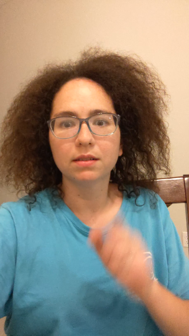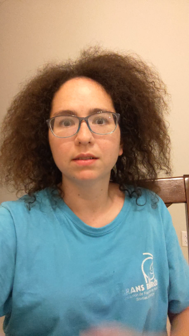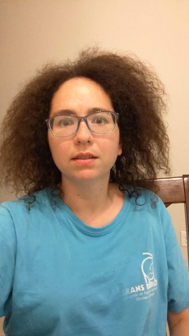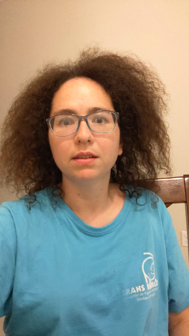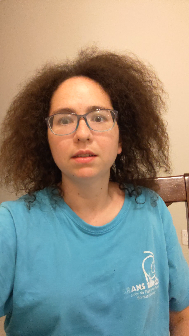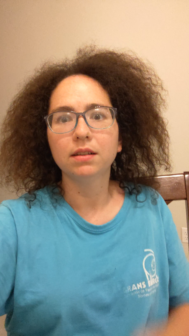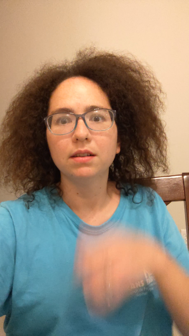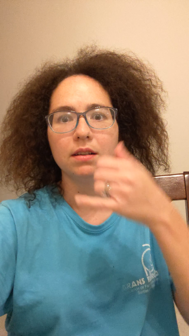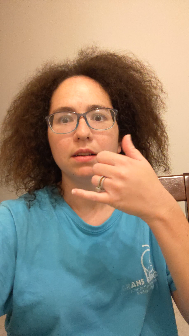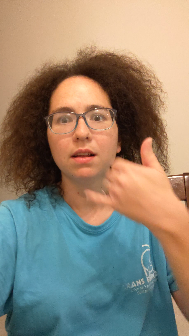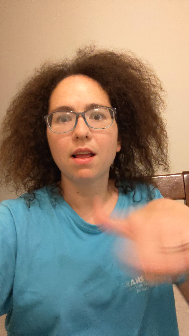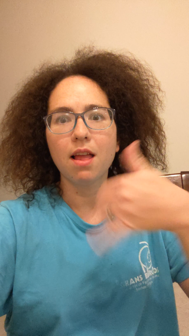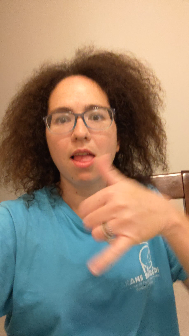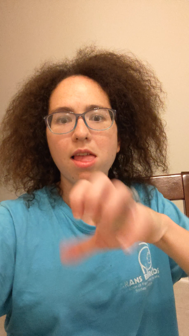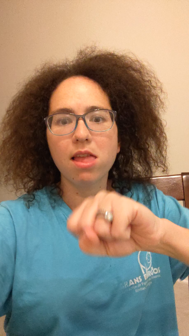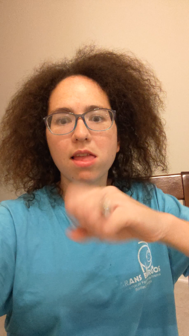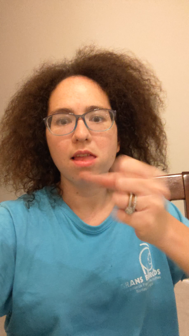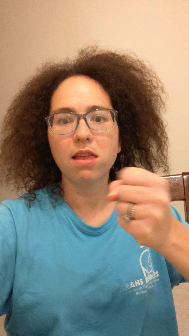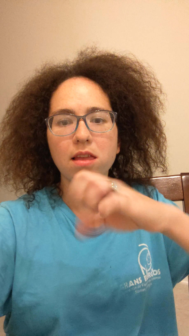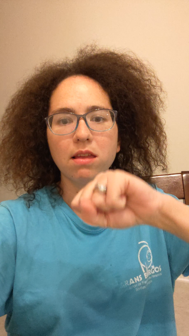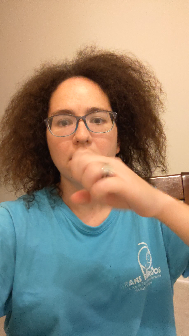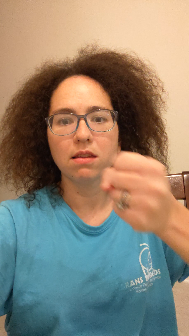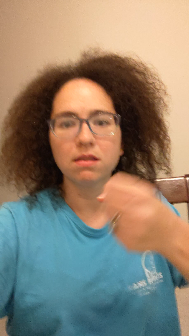play dough